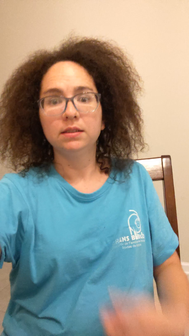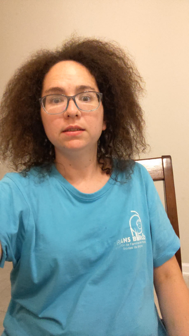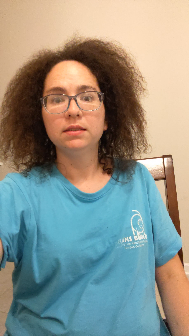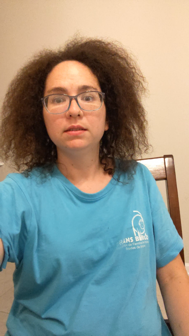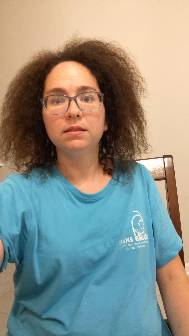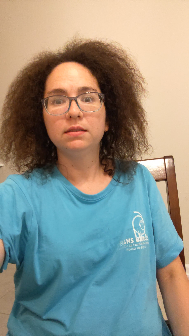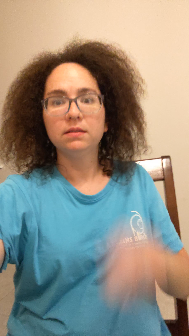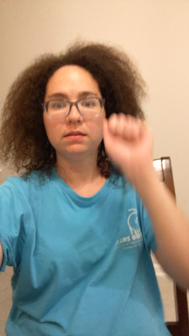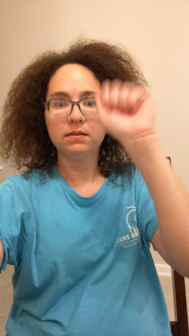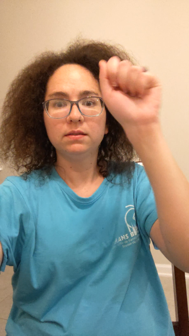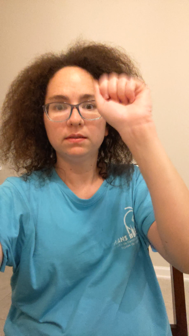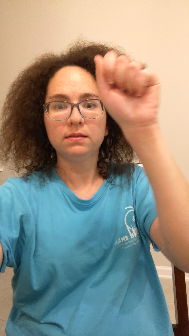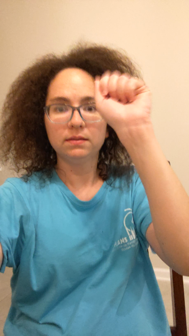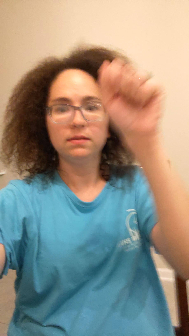knock